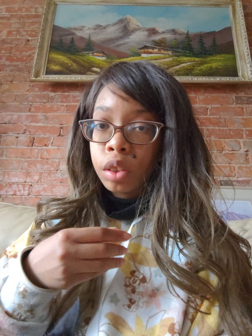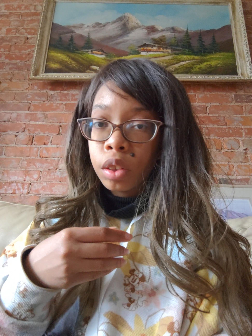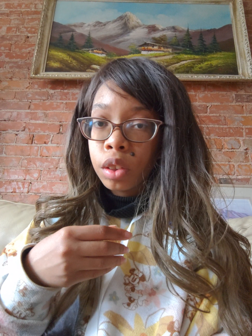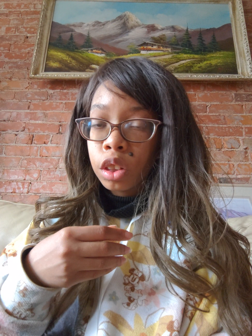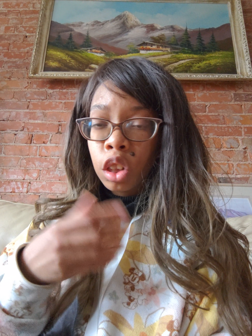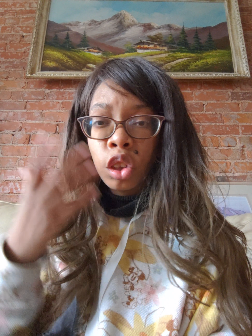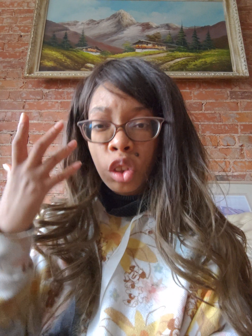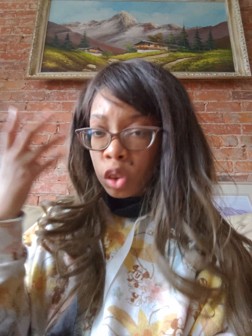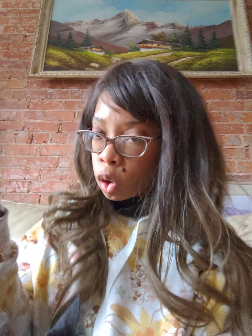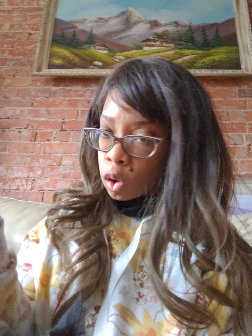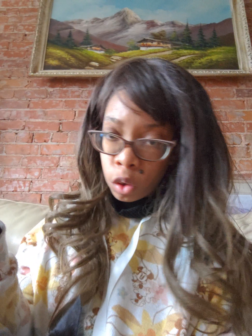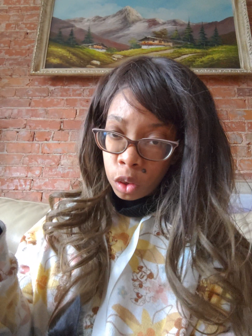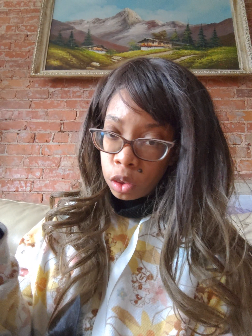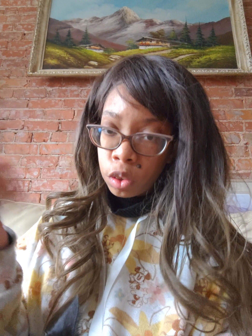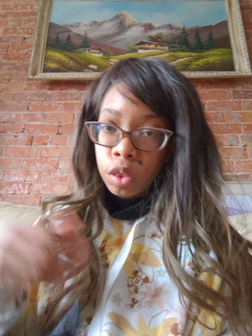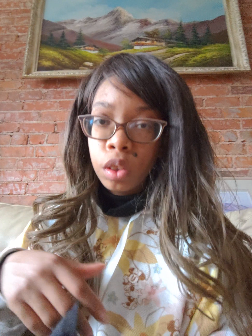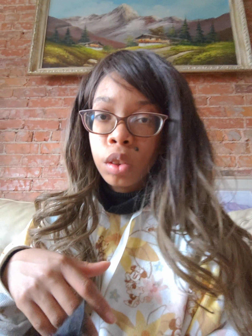go